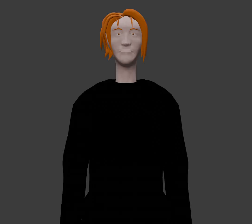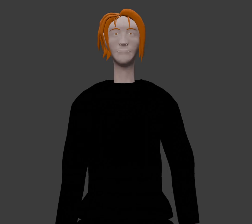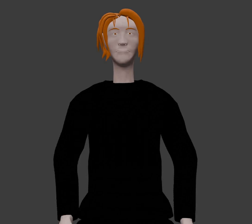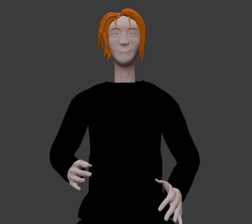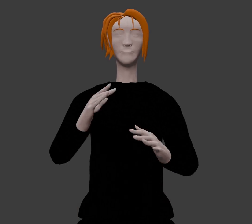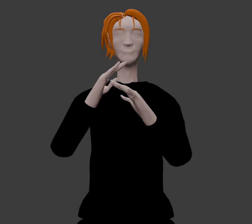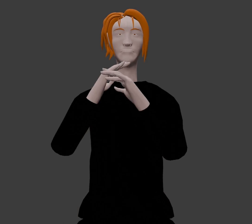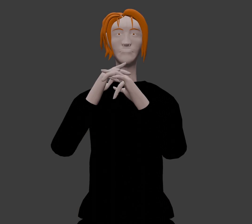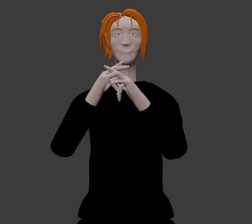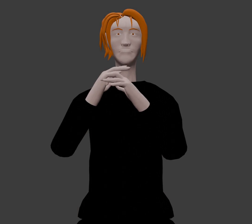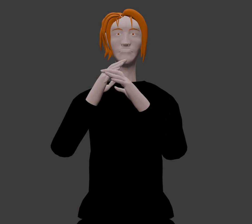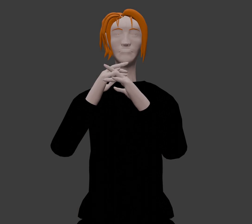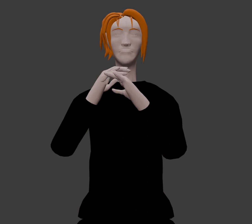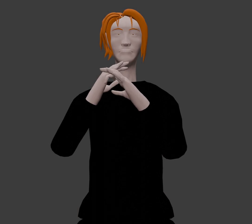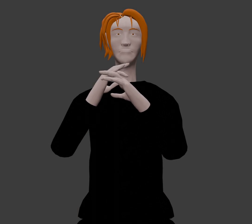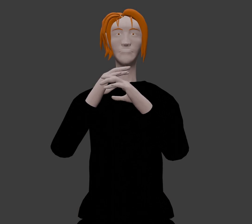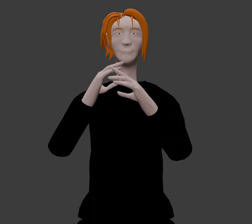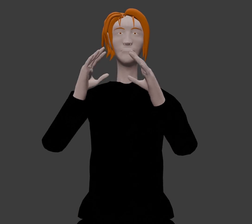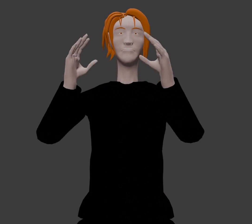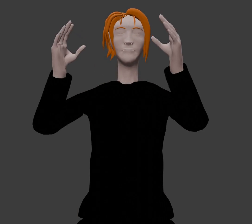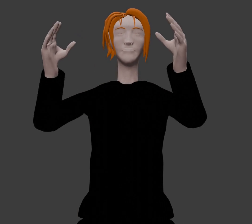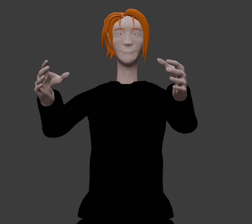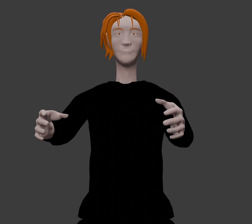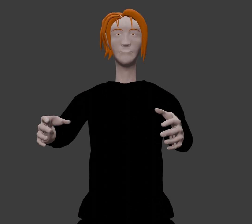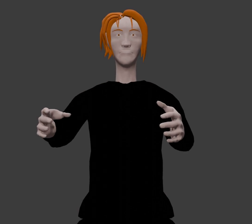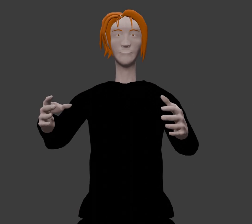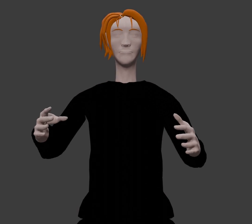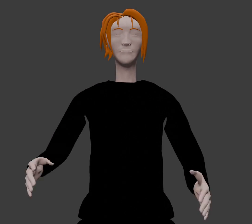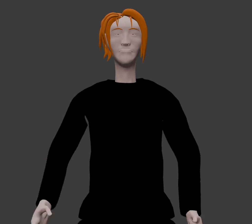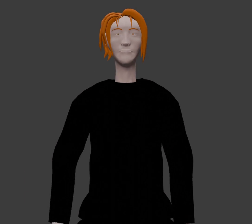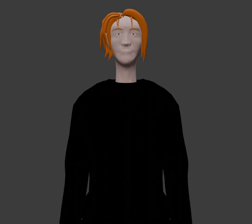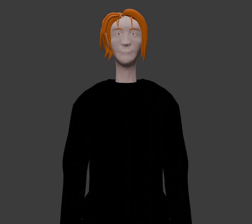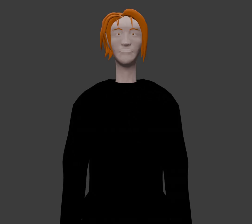Band Music